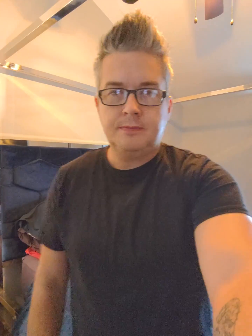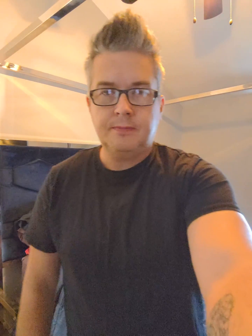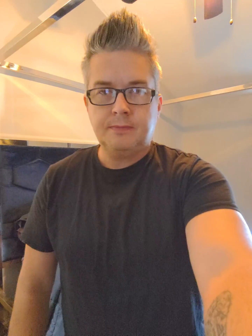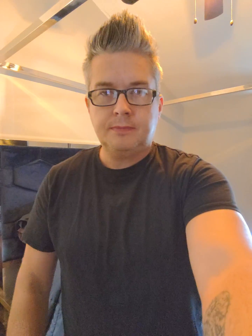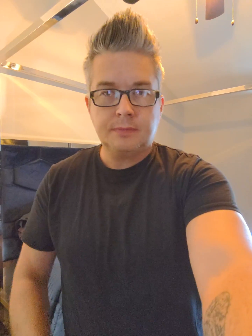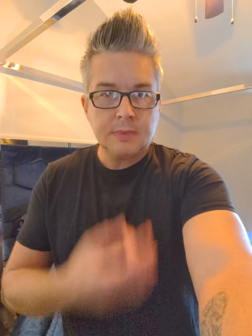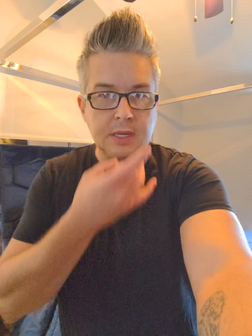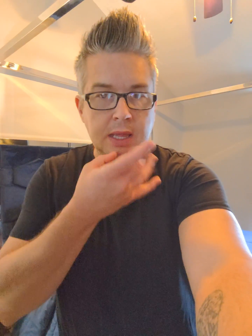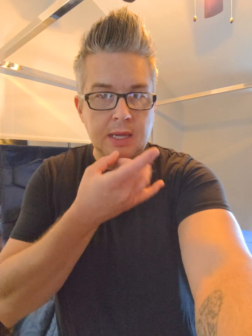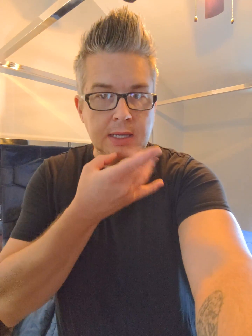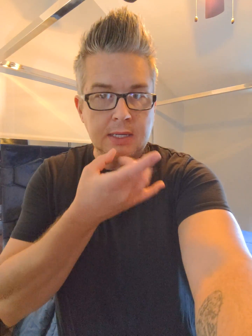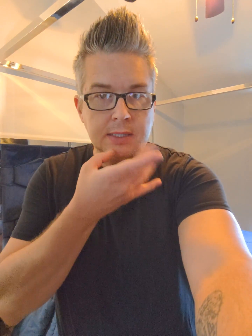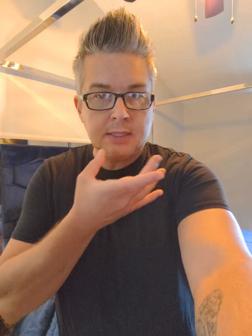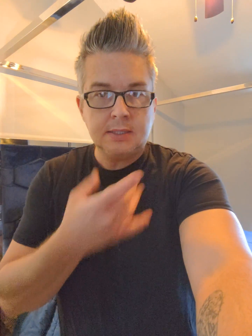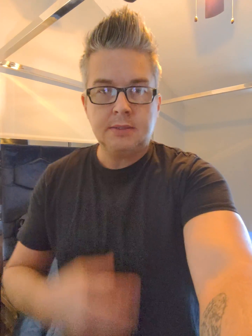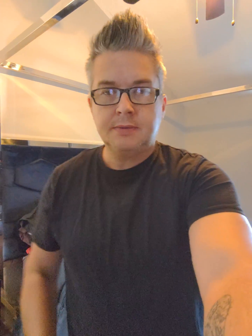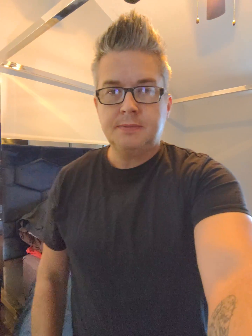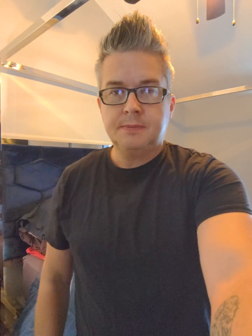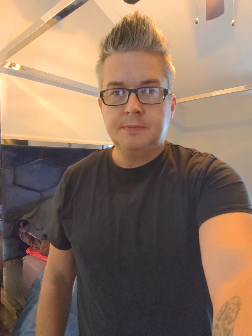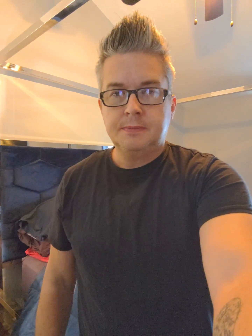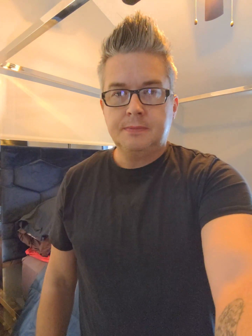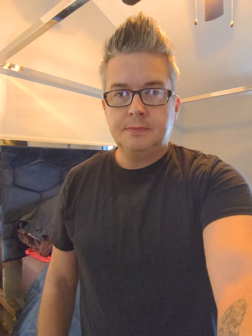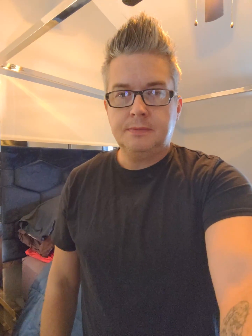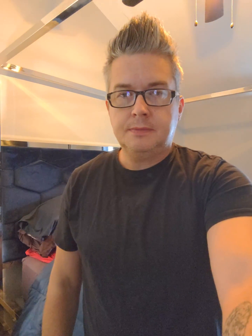light bulb